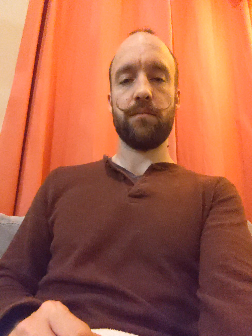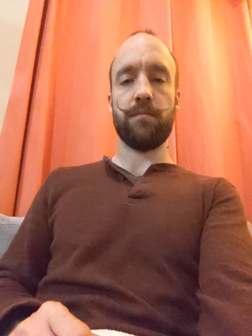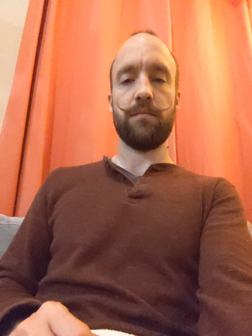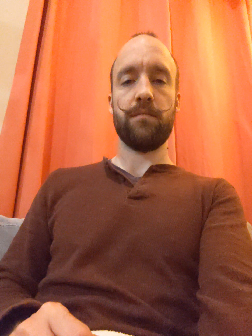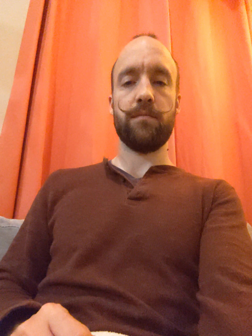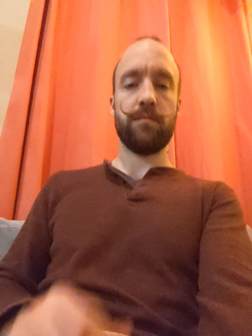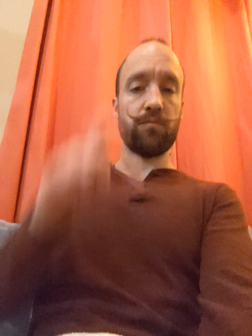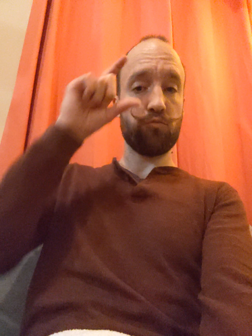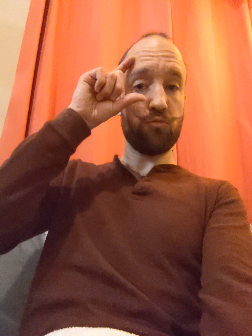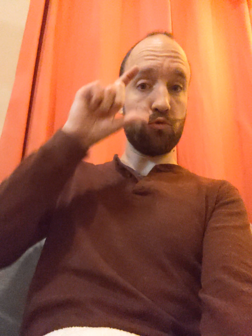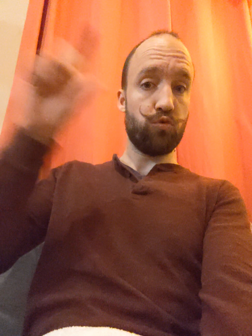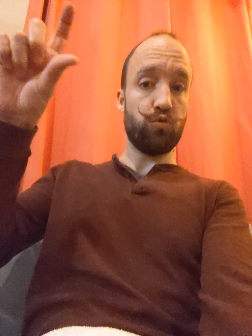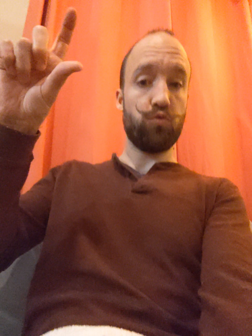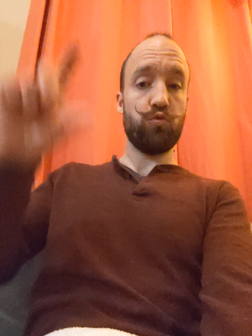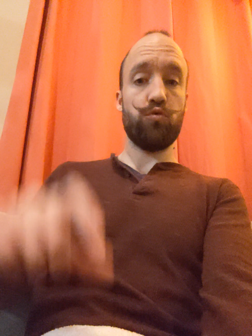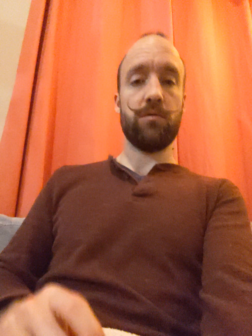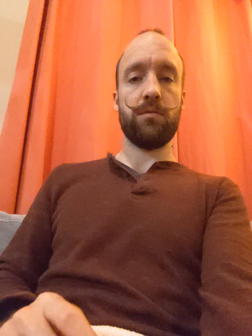moon